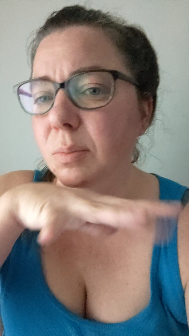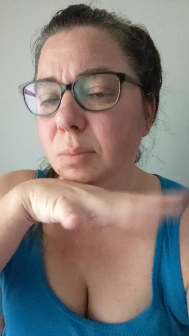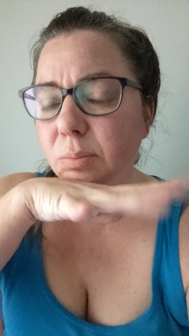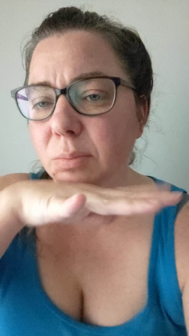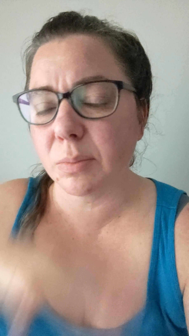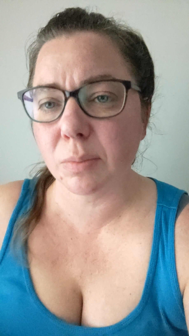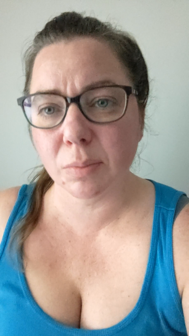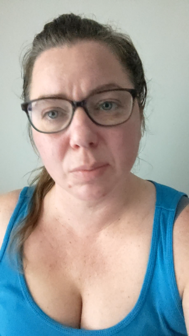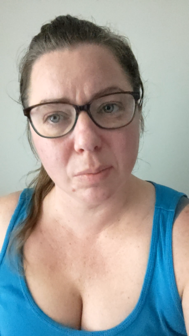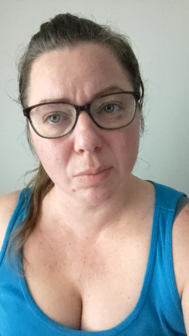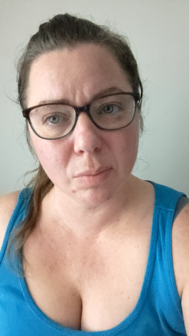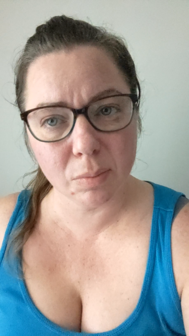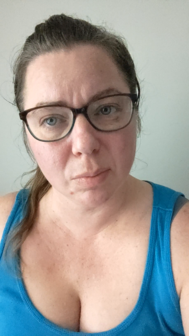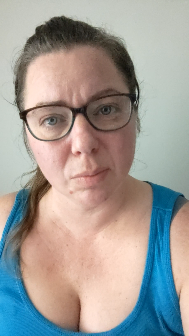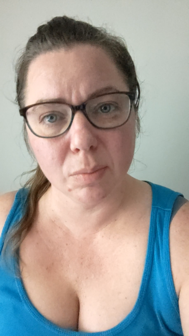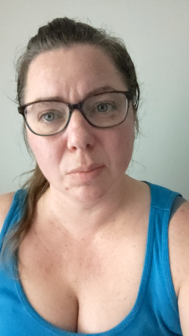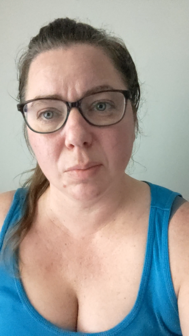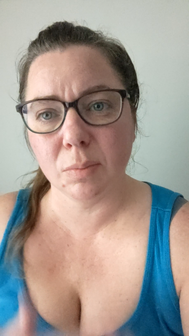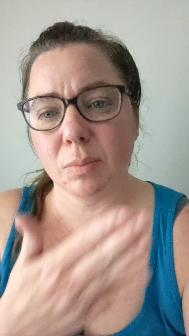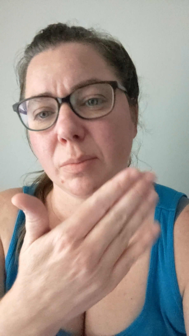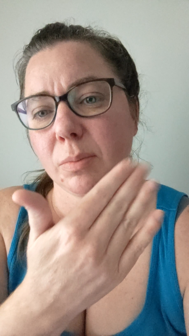butterfly